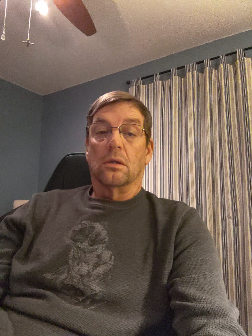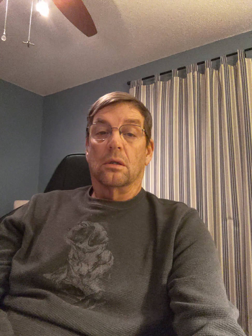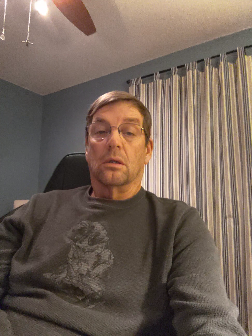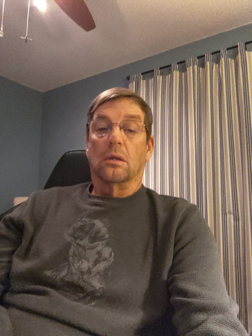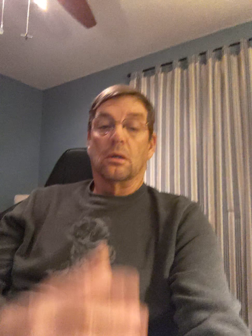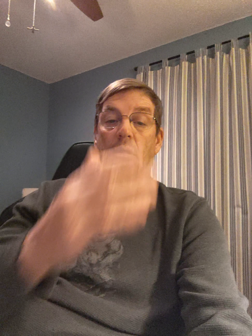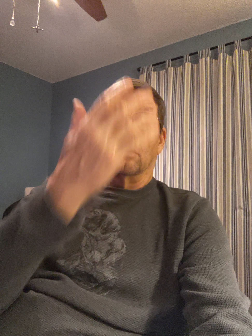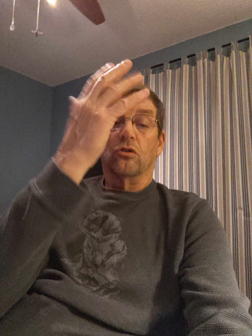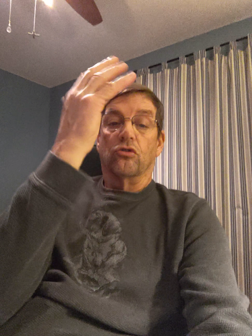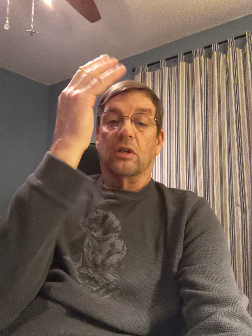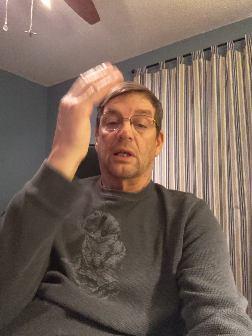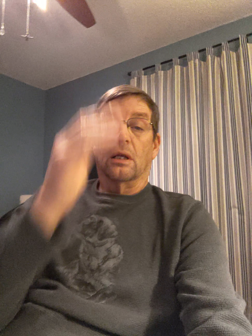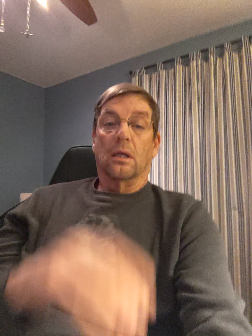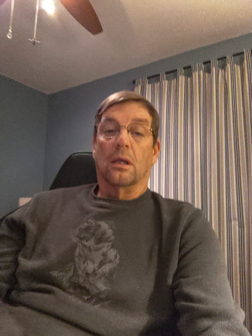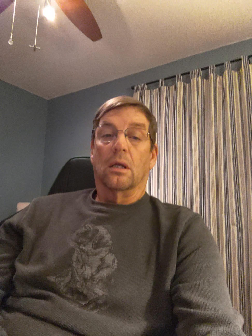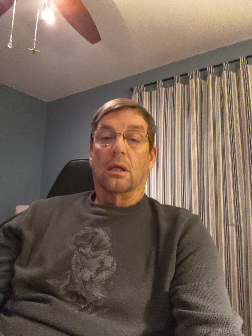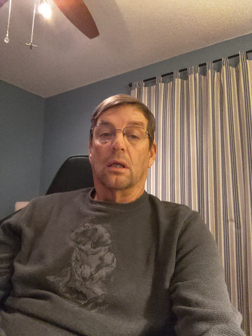tree